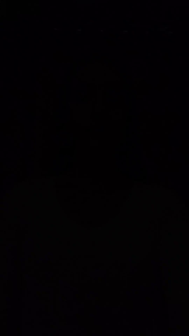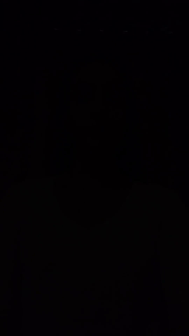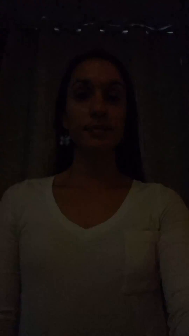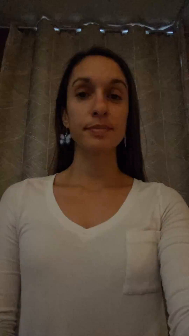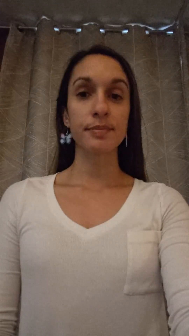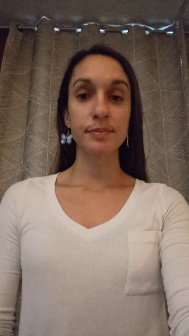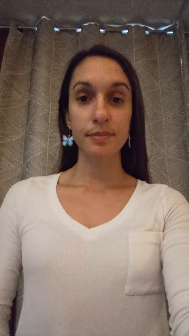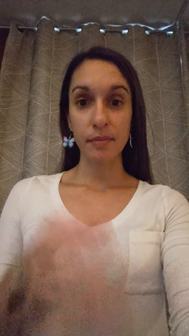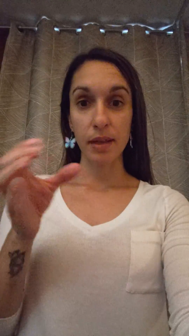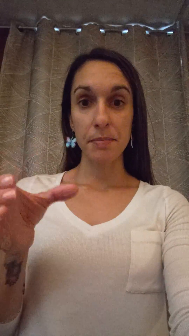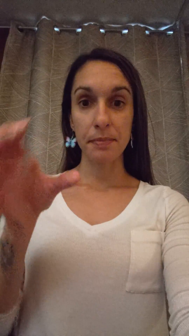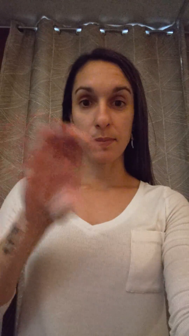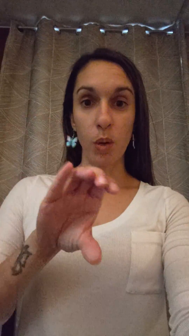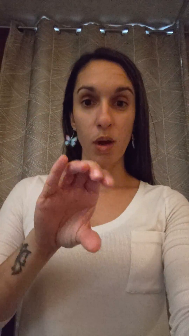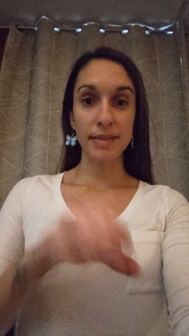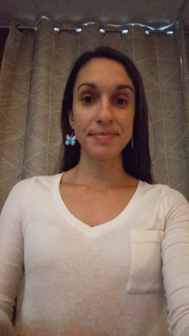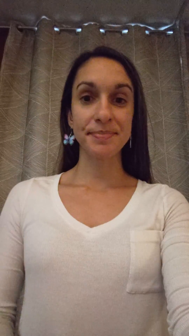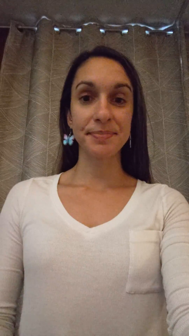pour